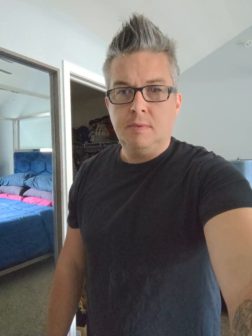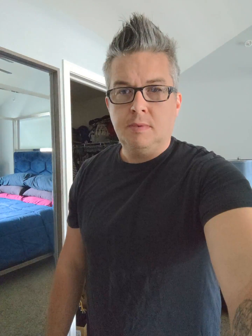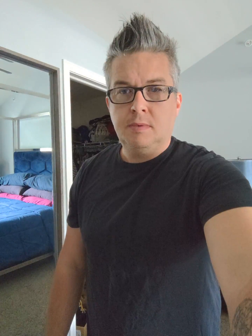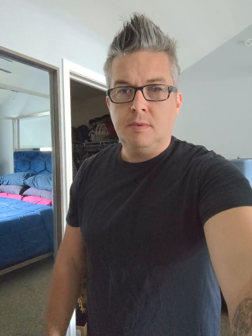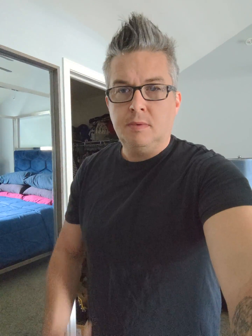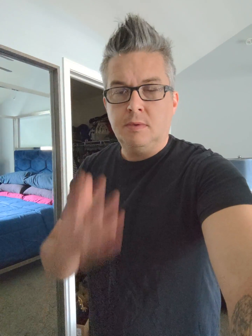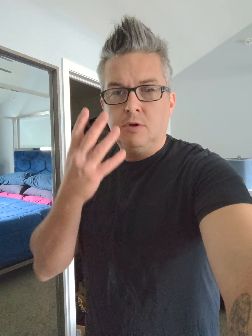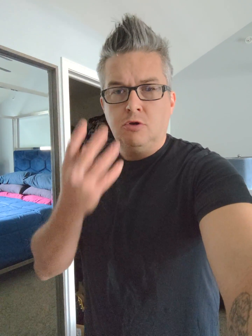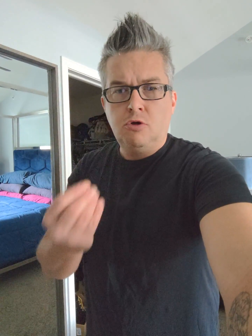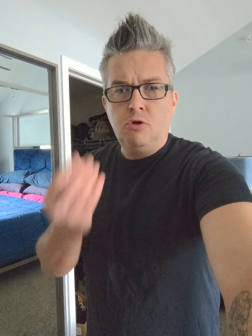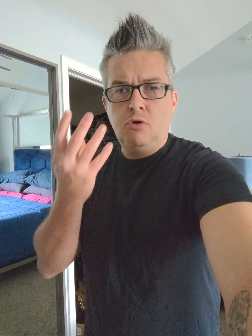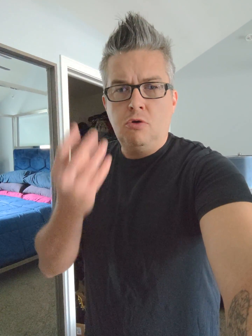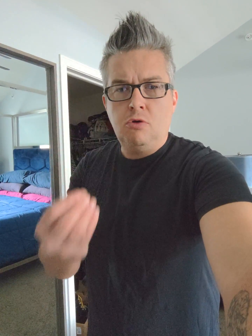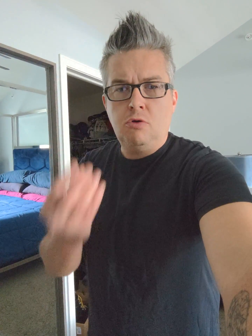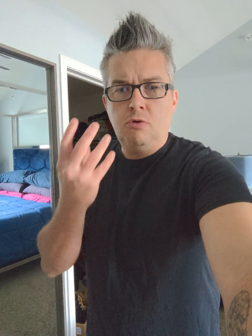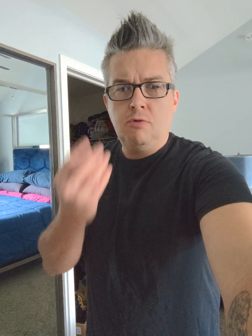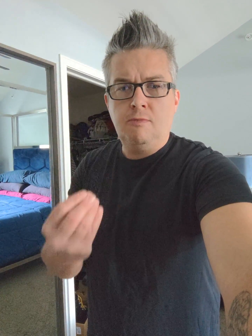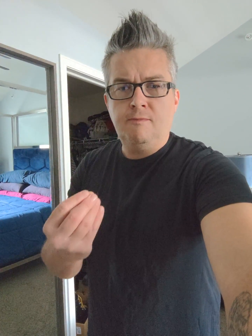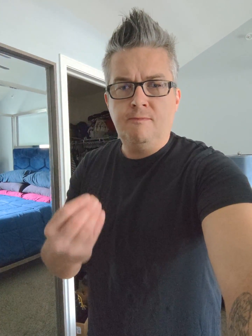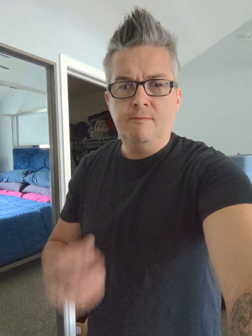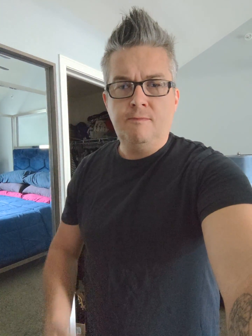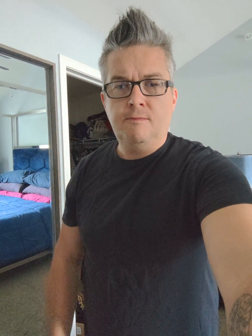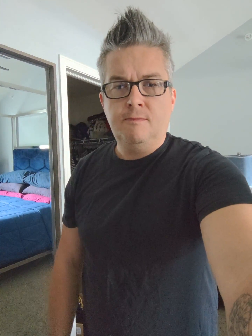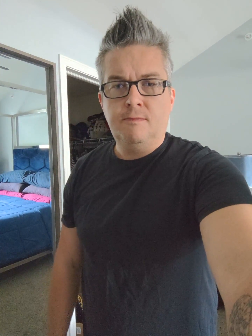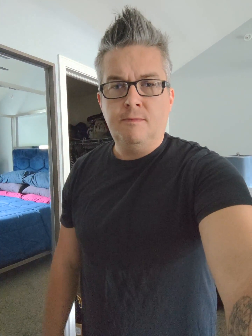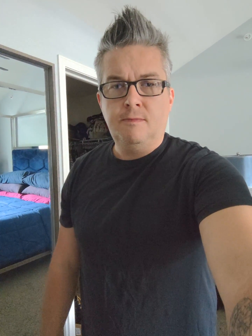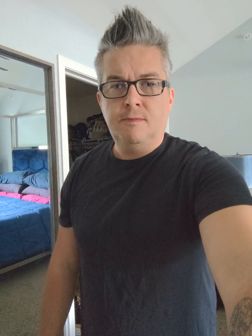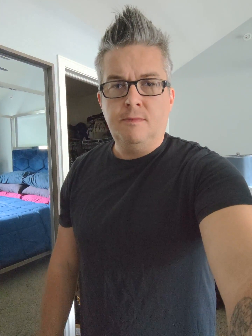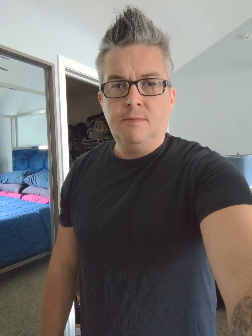gentle